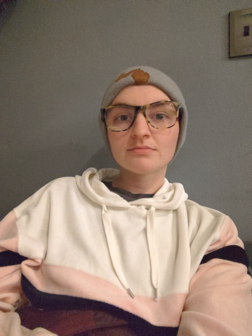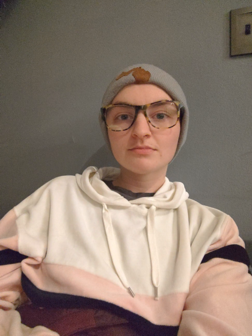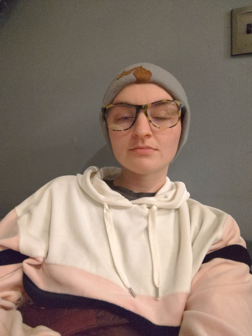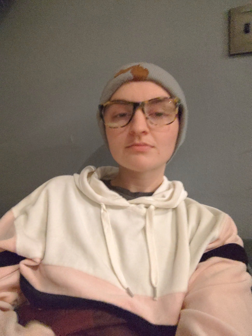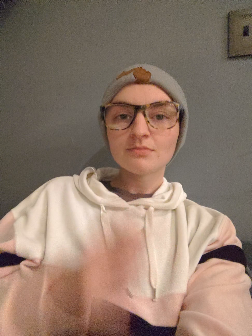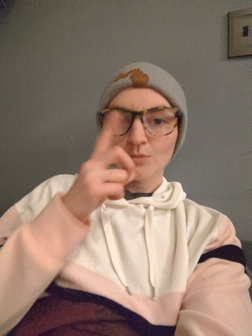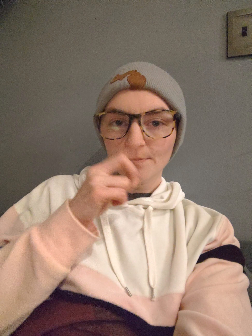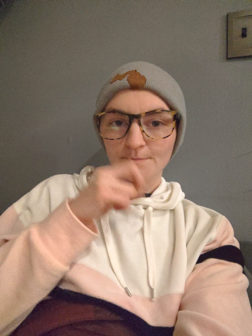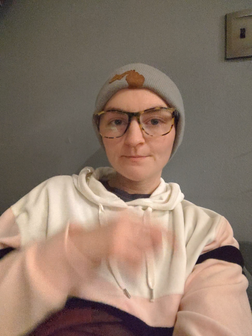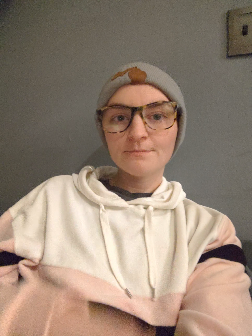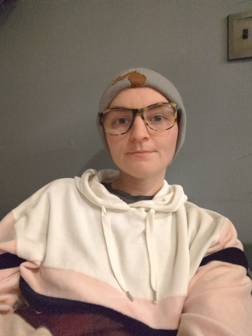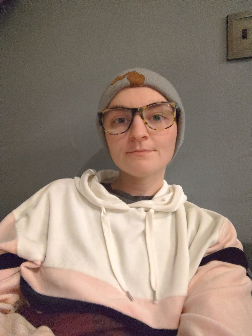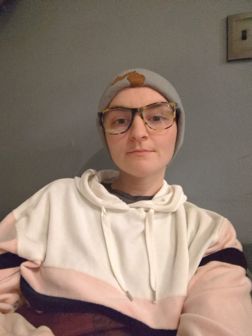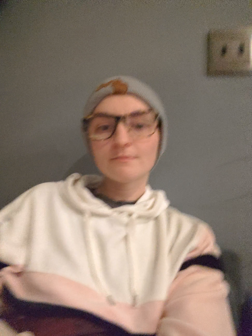mouse